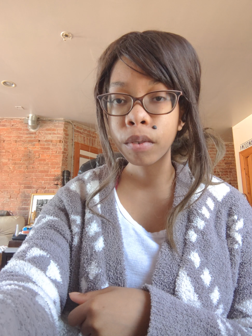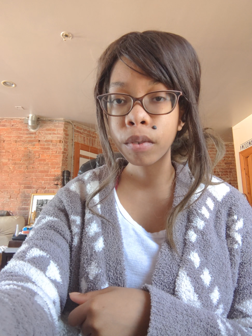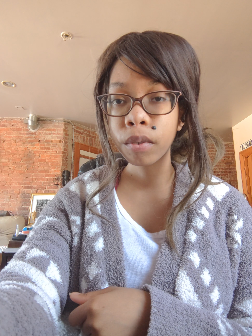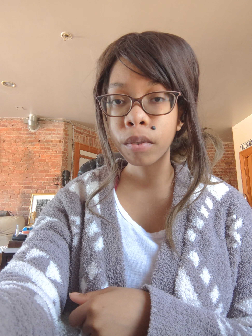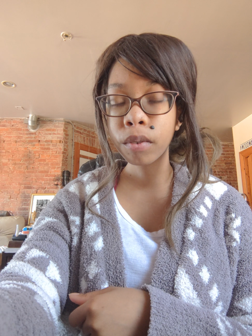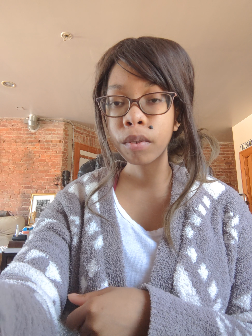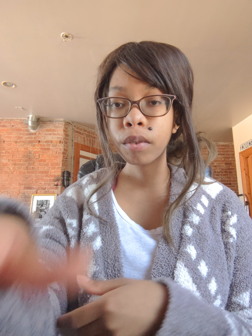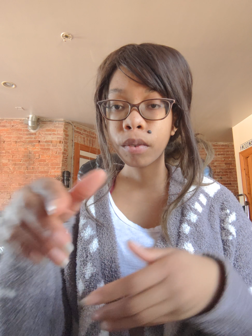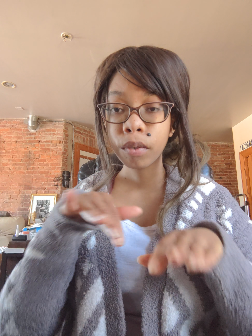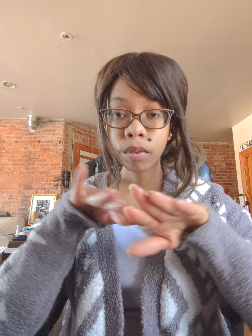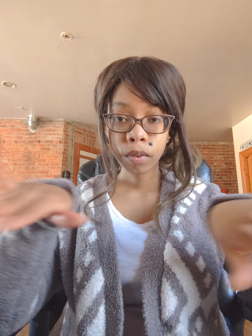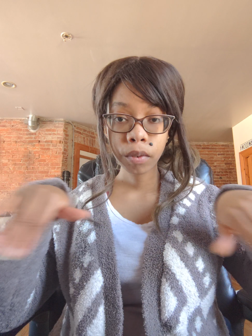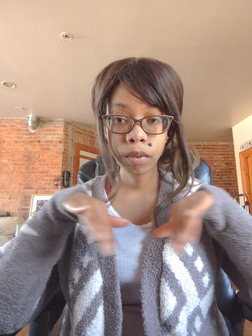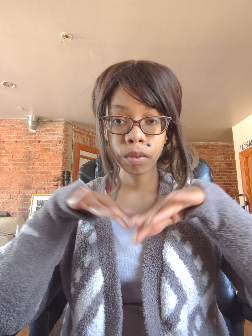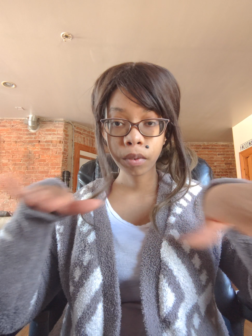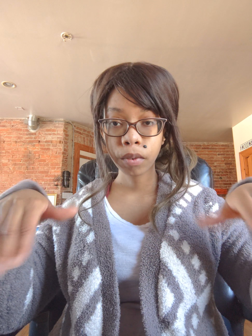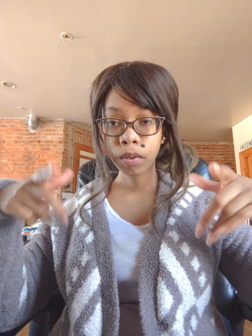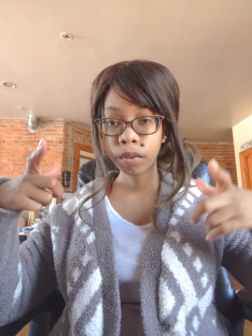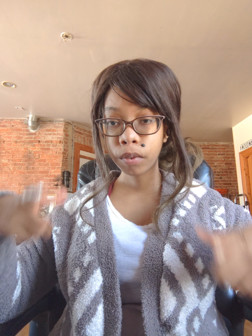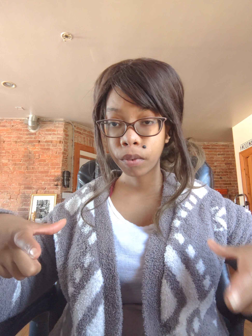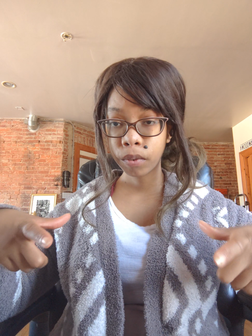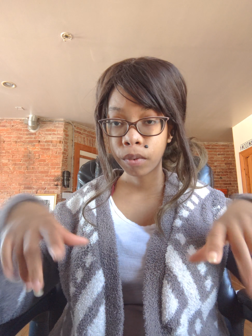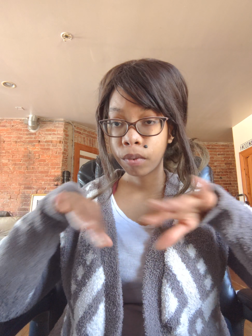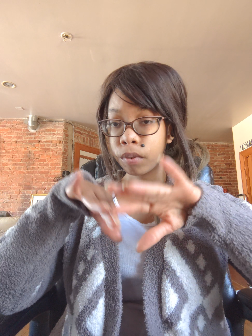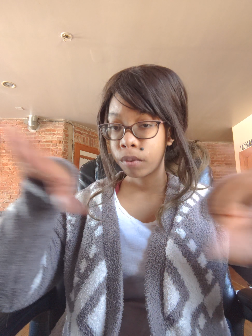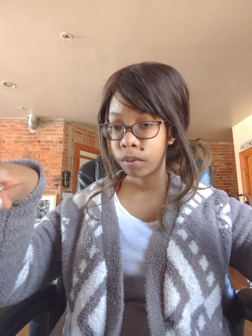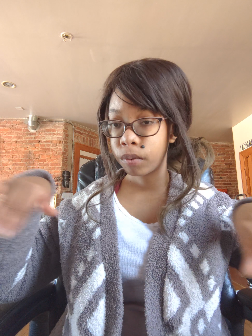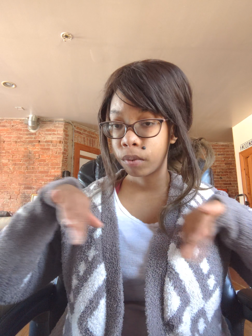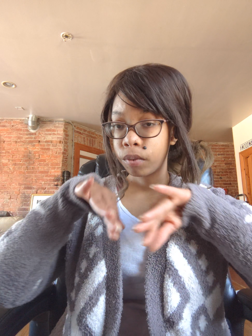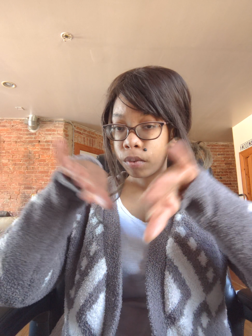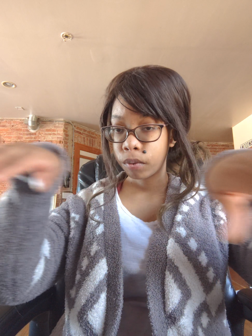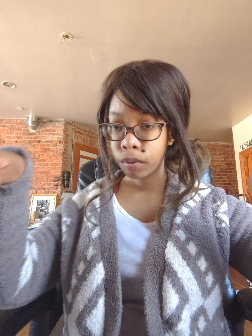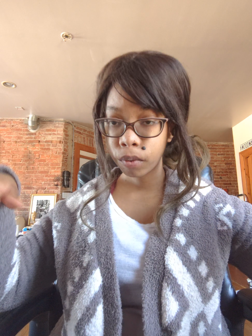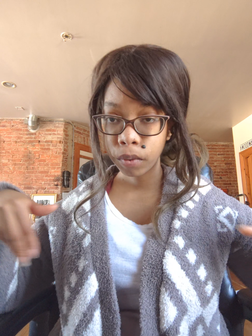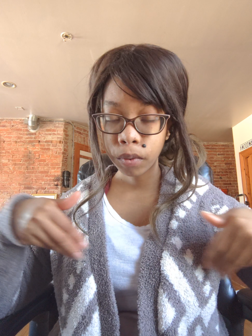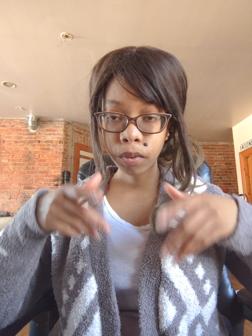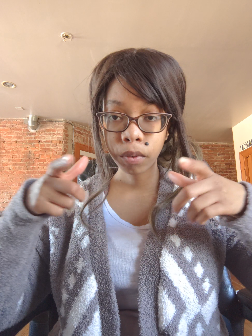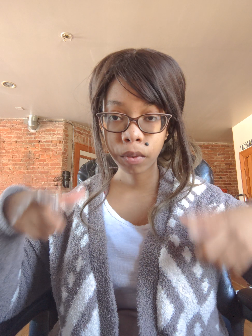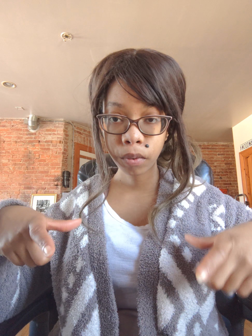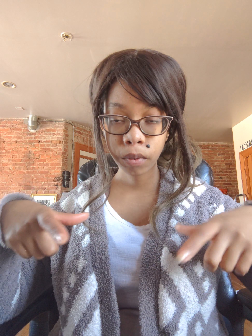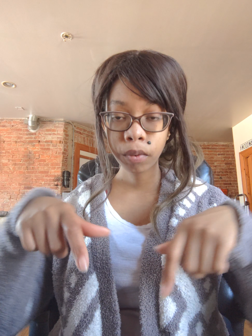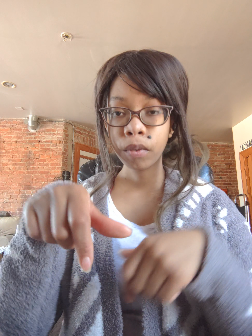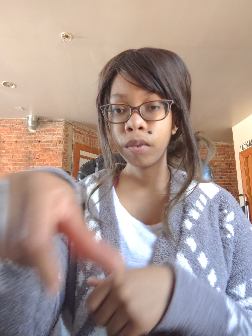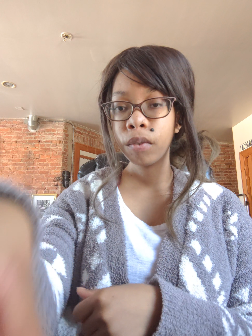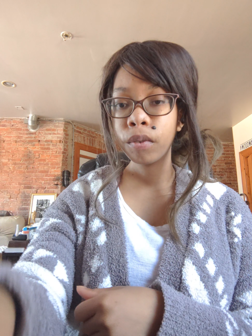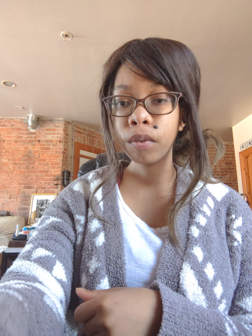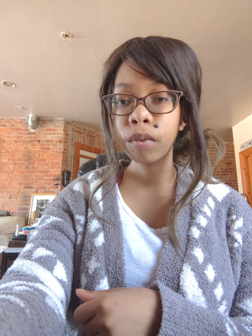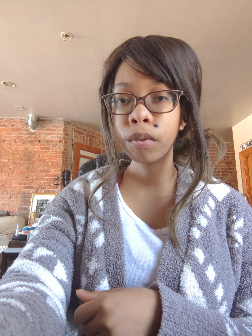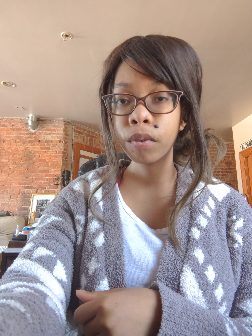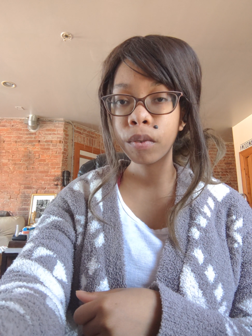pool